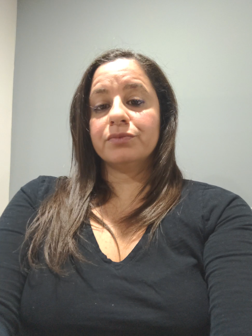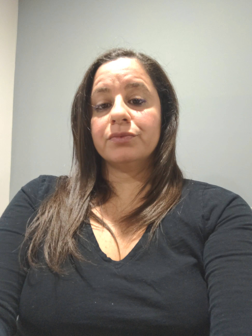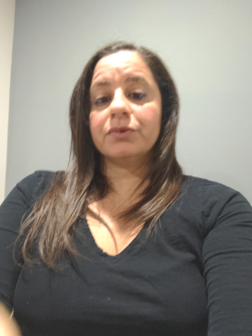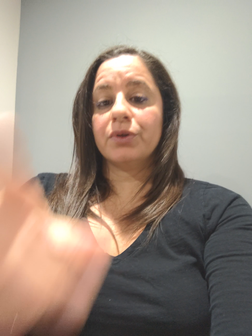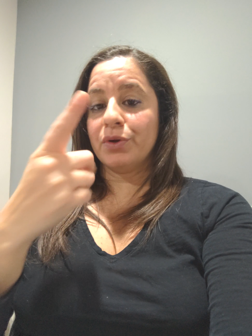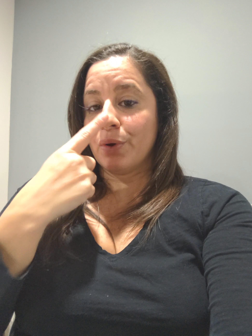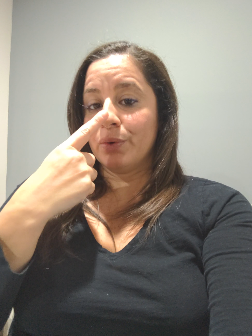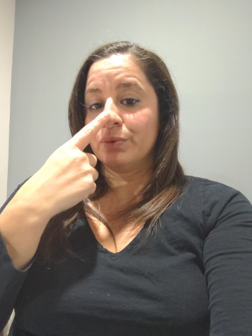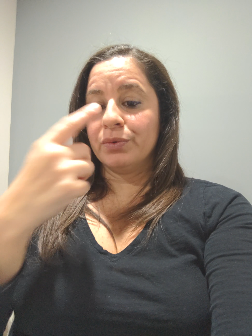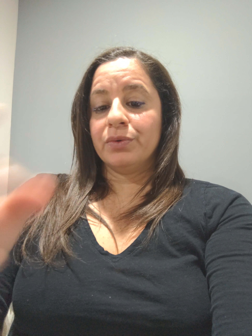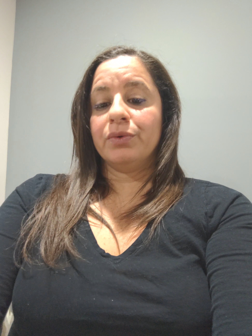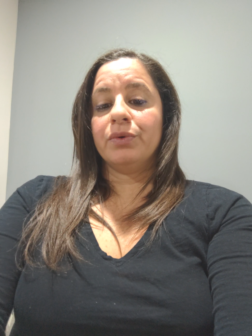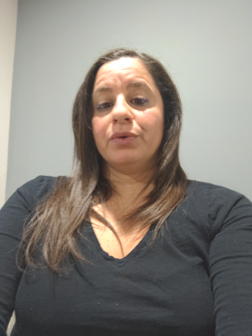nose